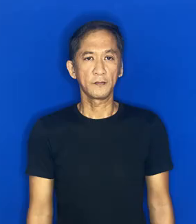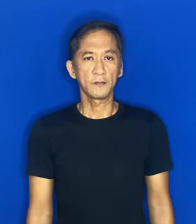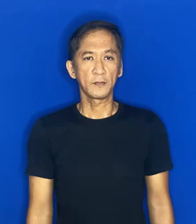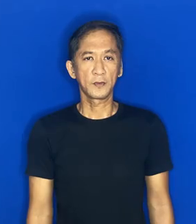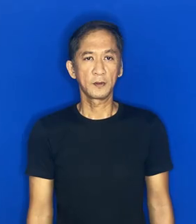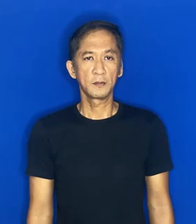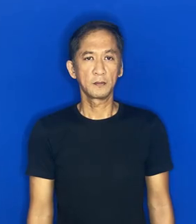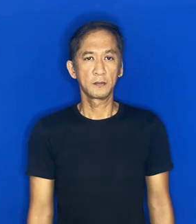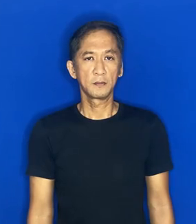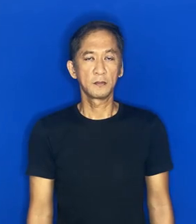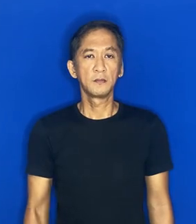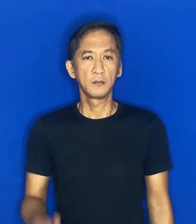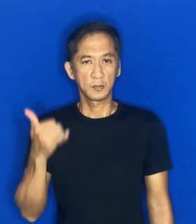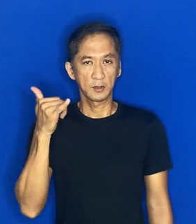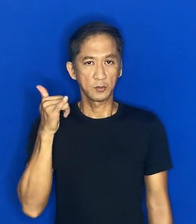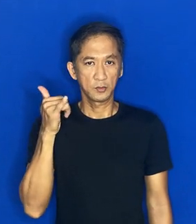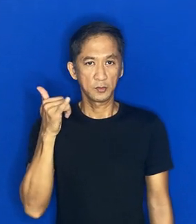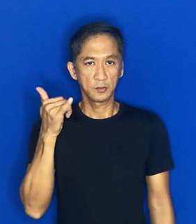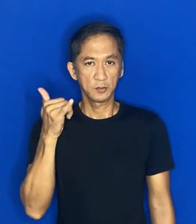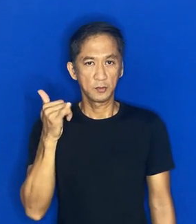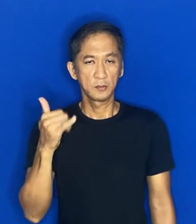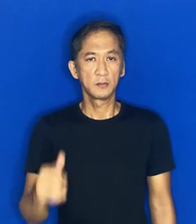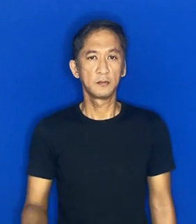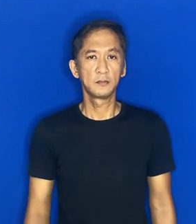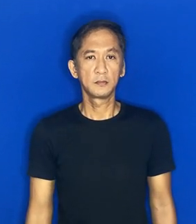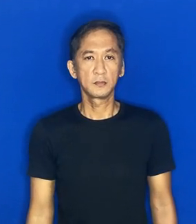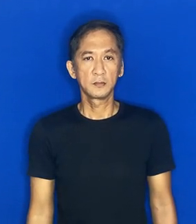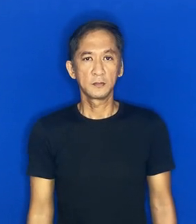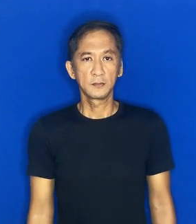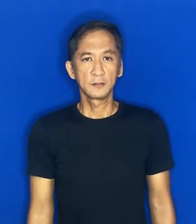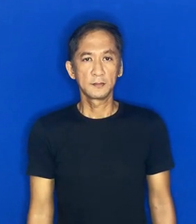yellow